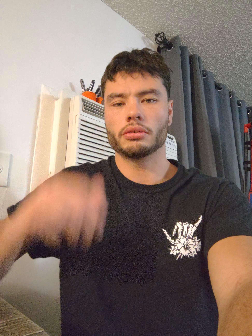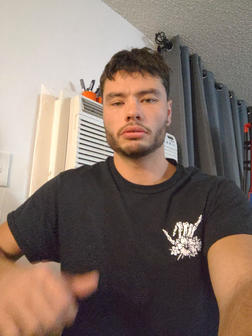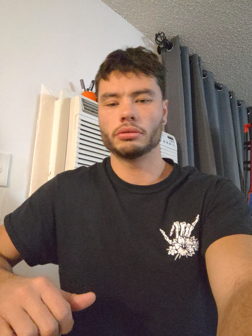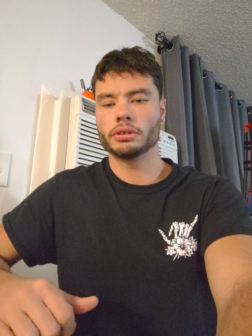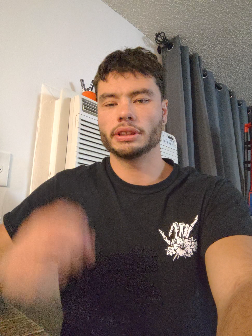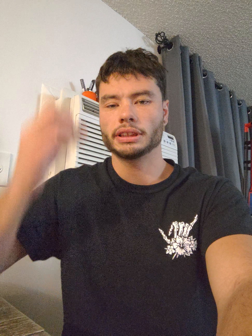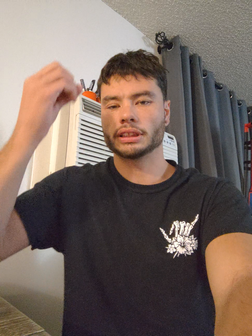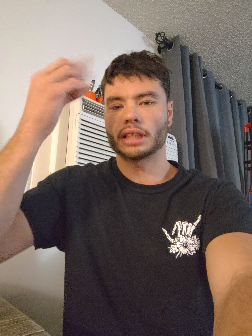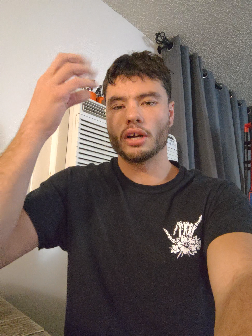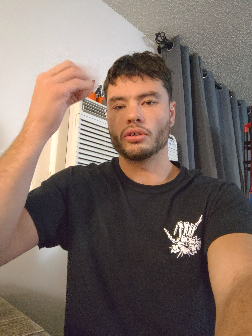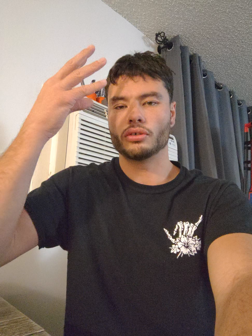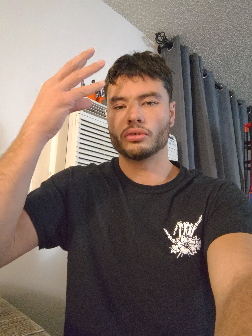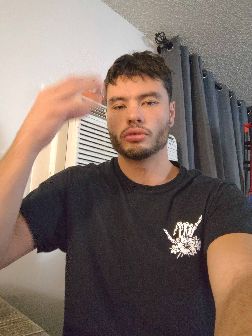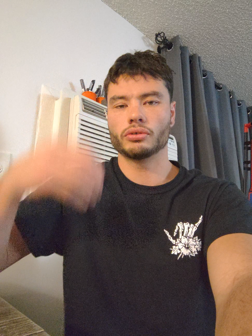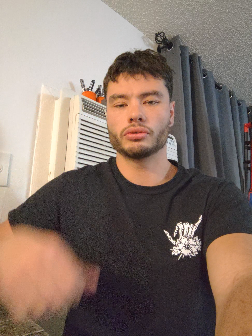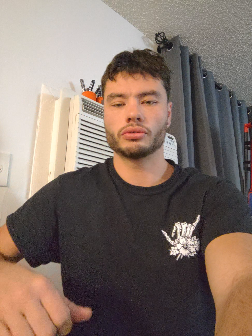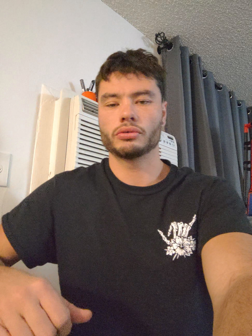shower